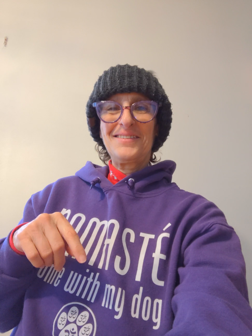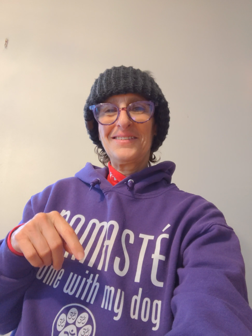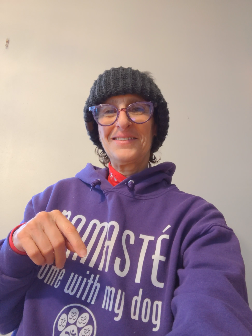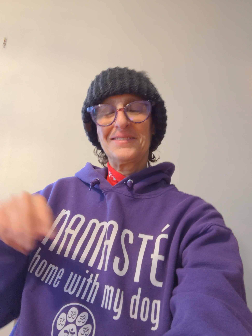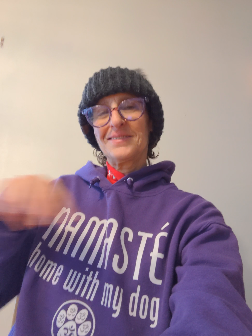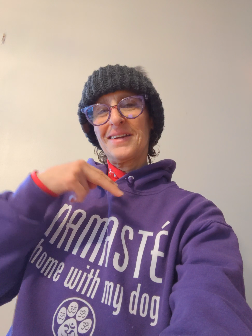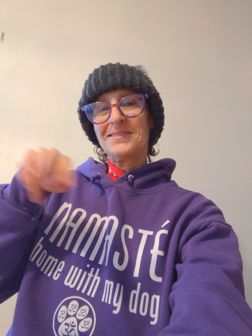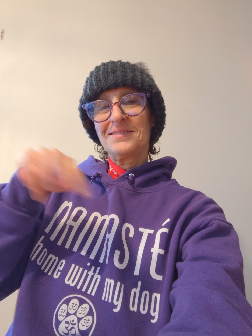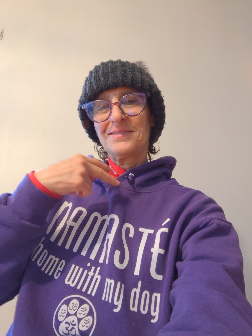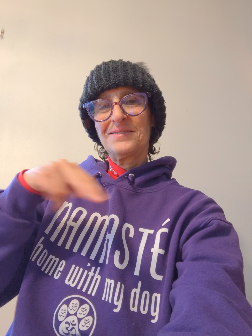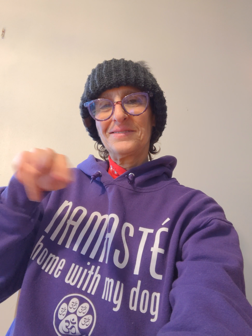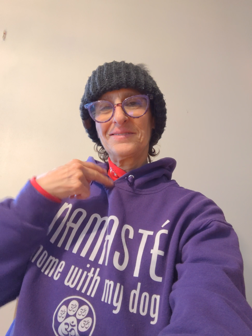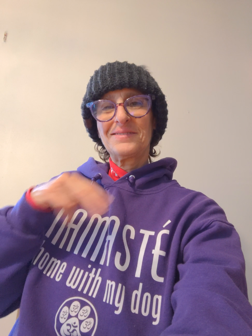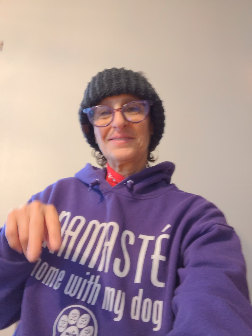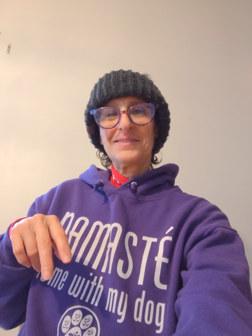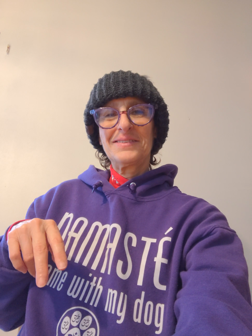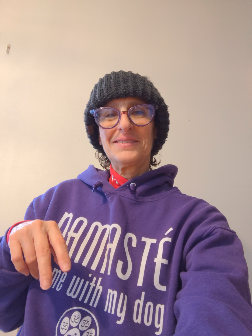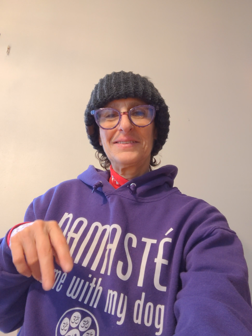dance